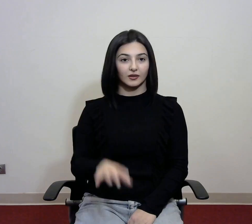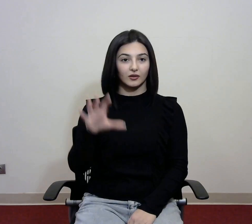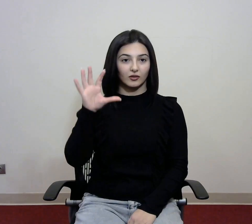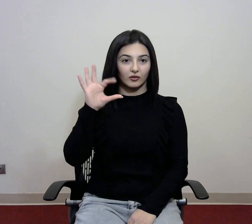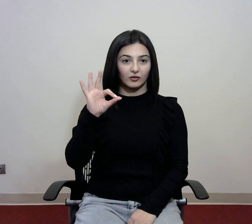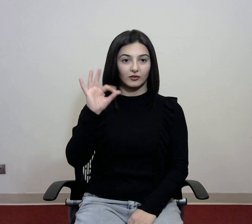O